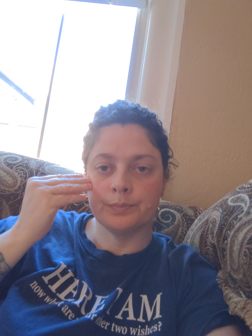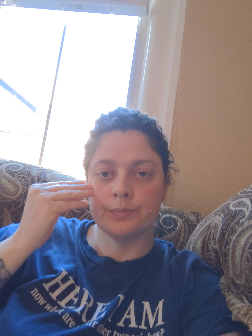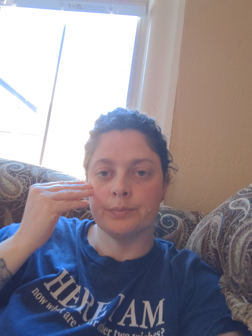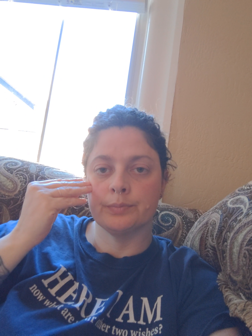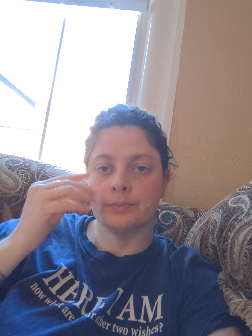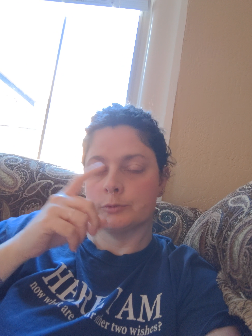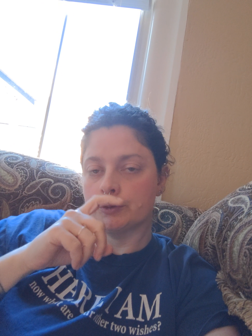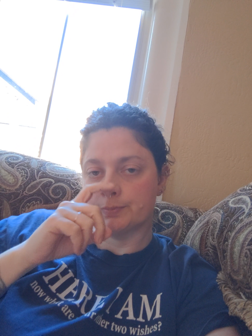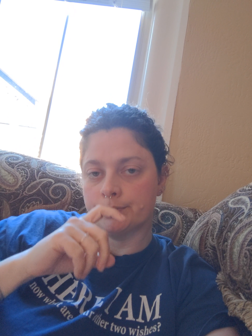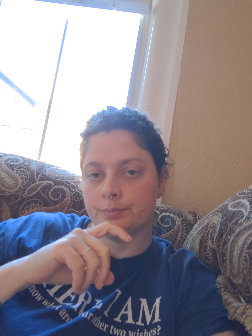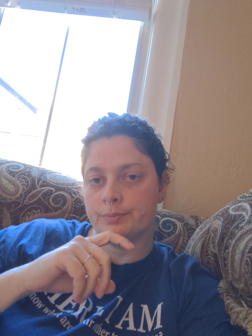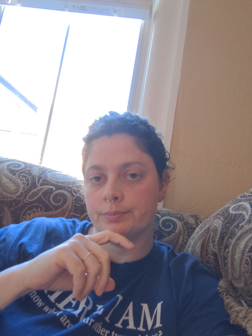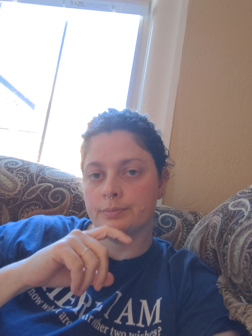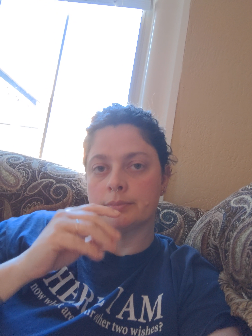doll